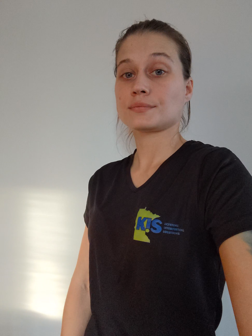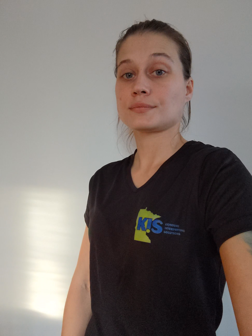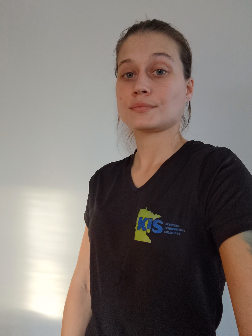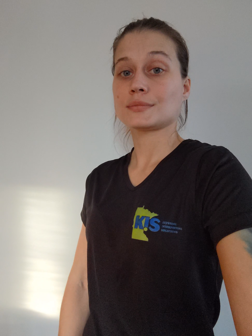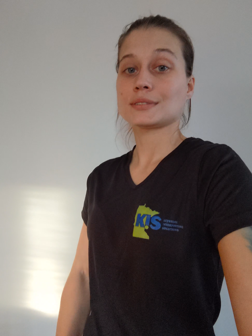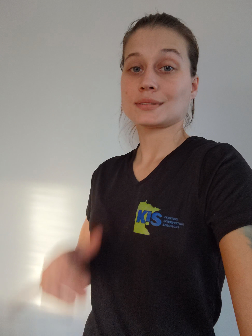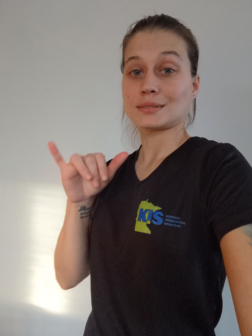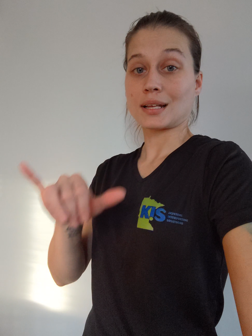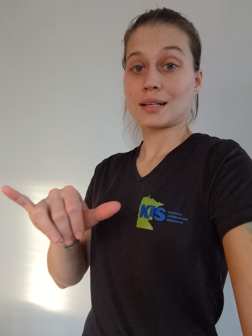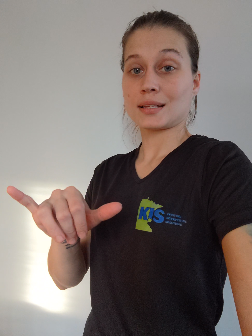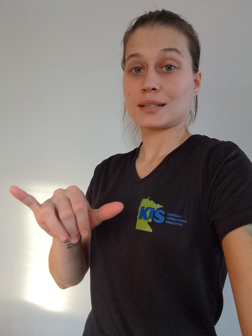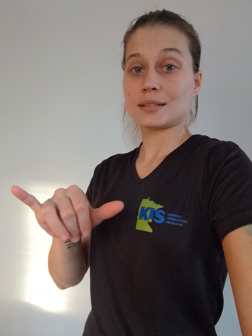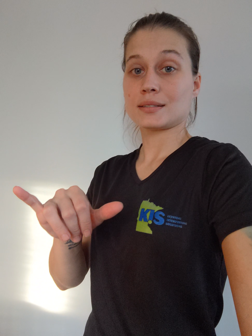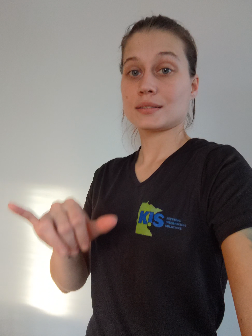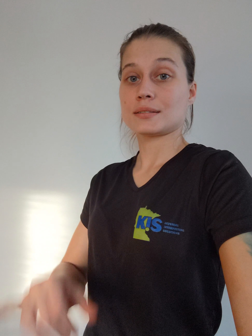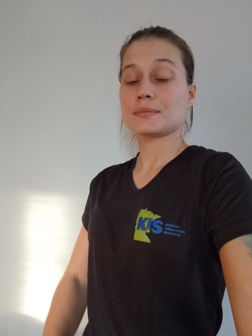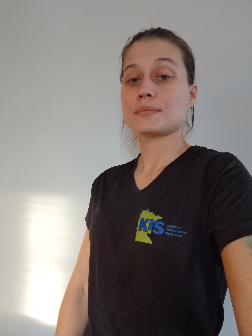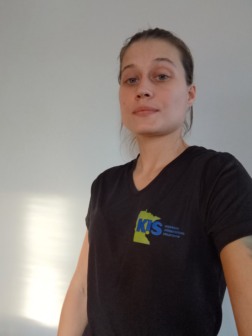stay